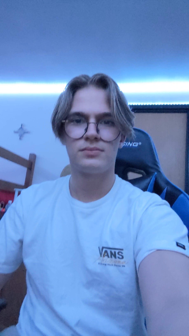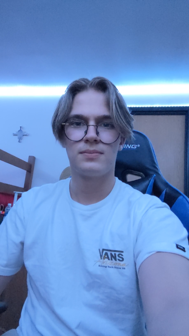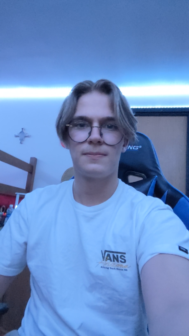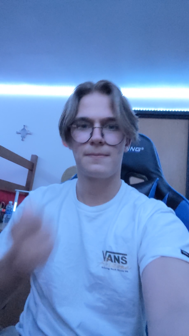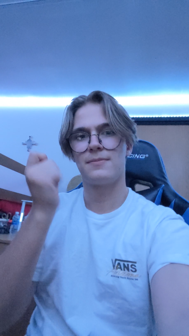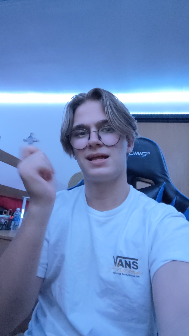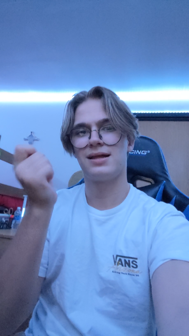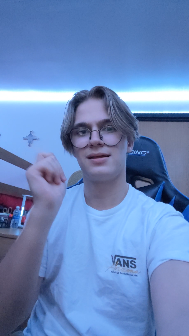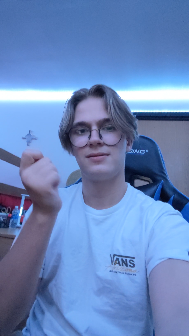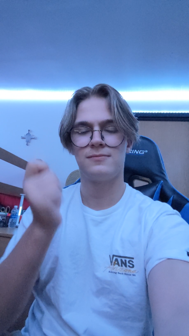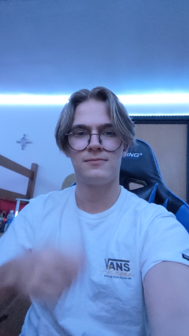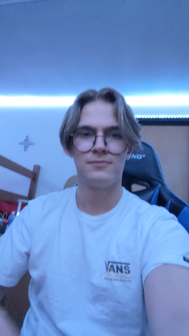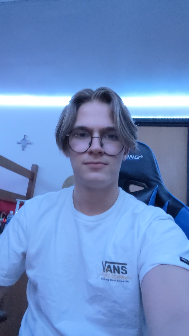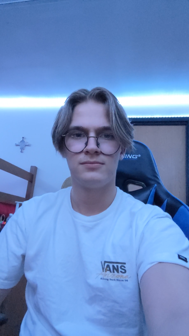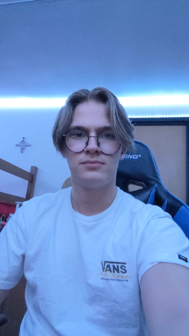bat